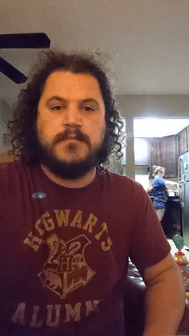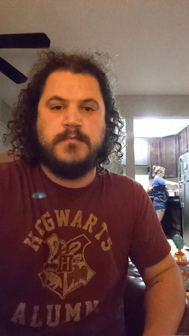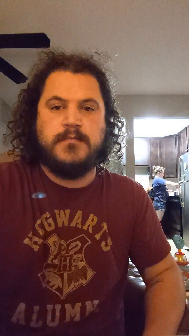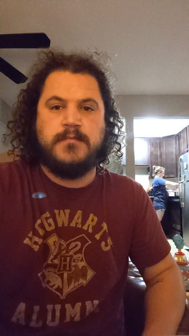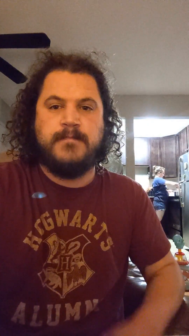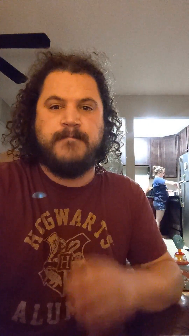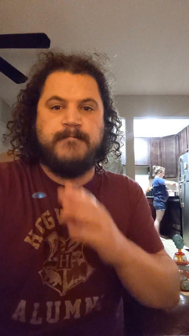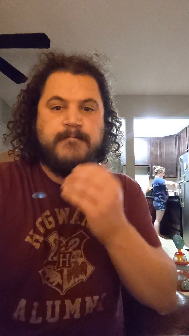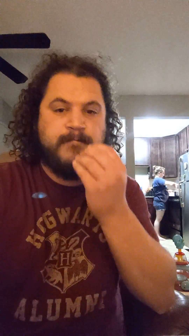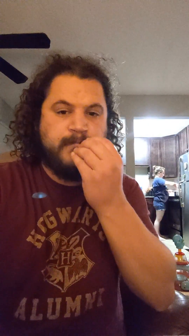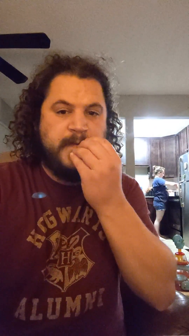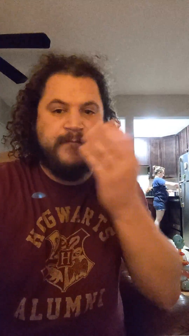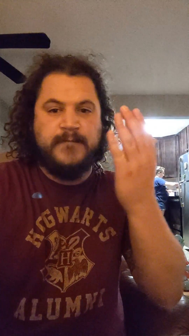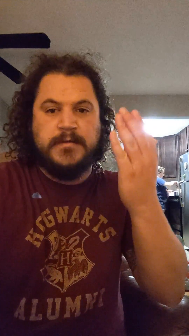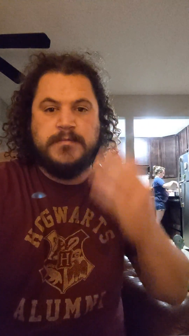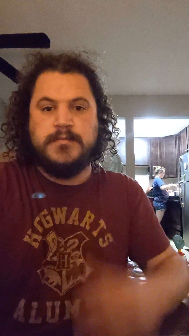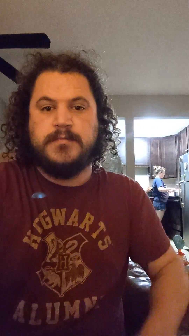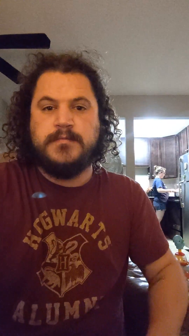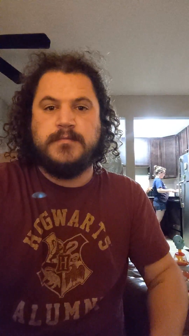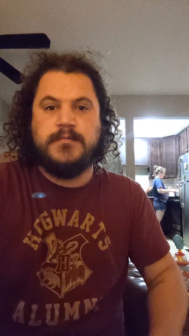breakfast